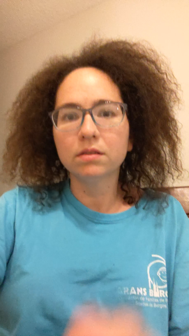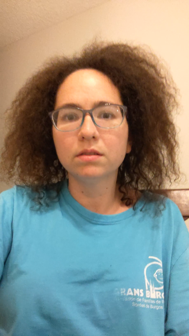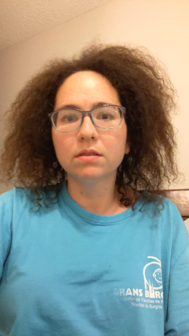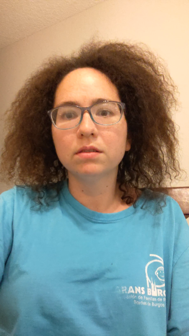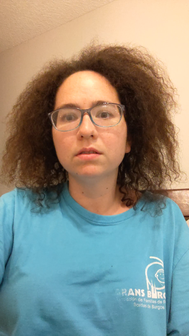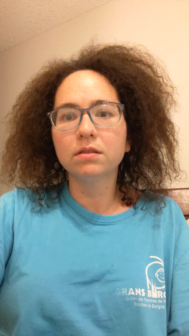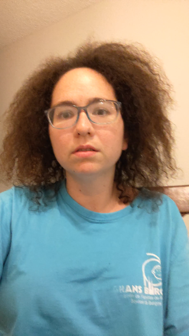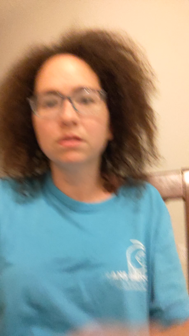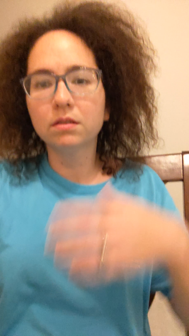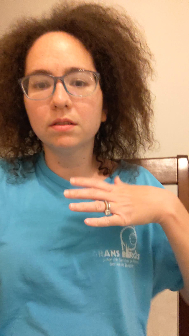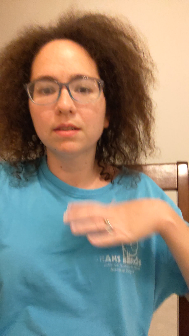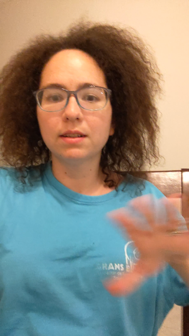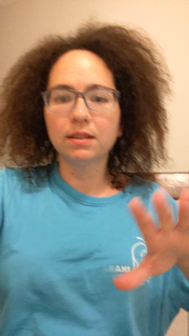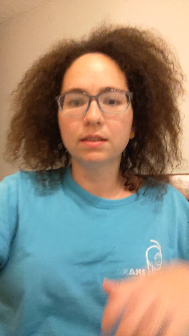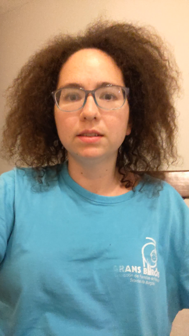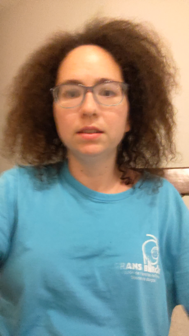dress